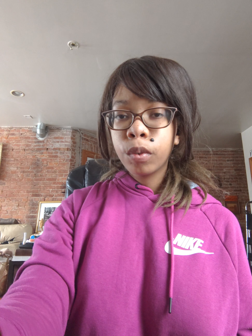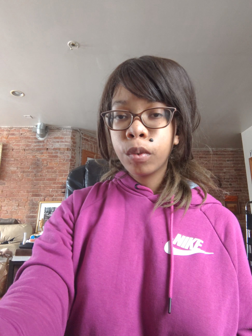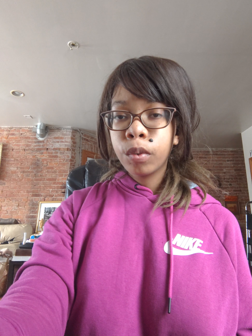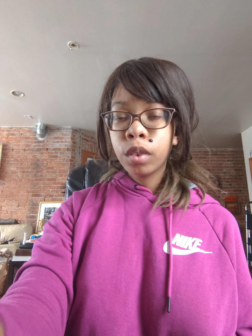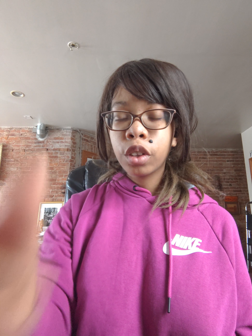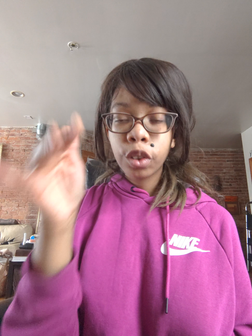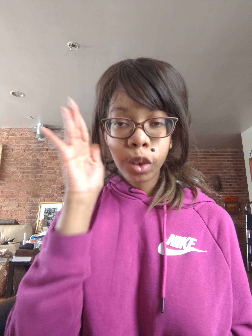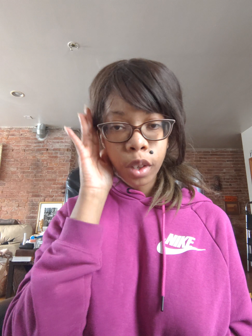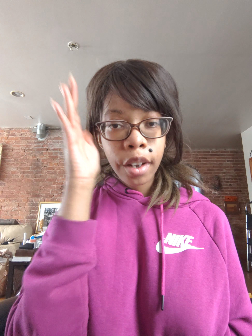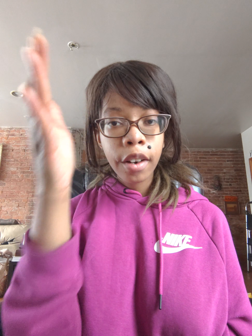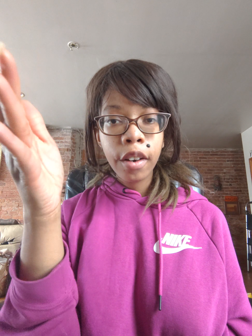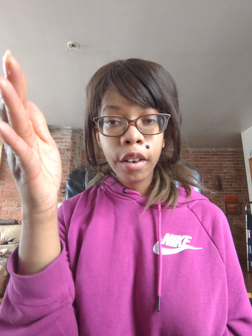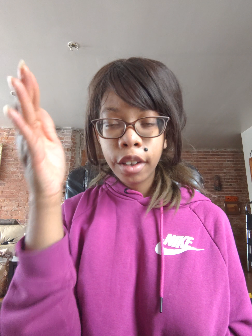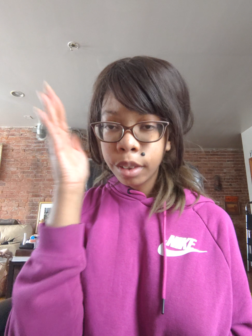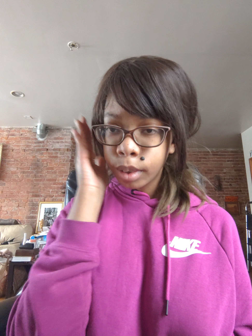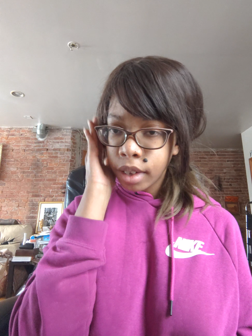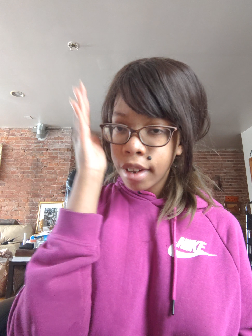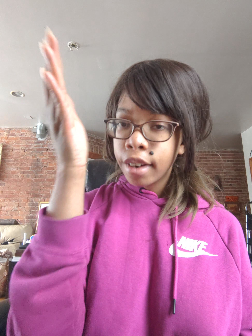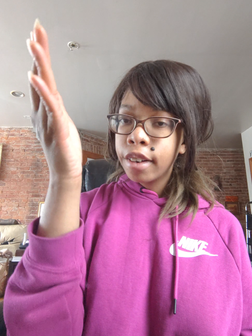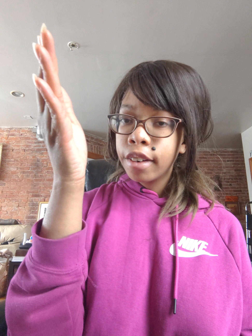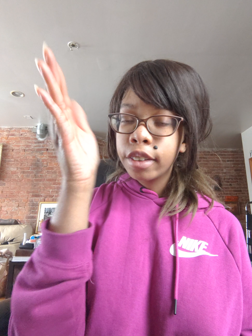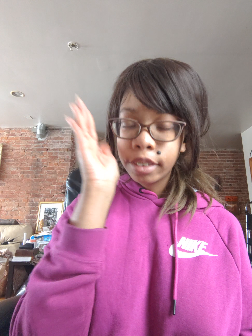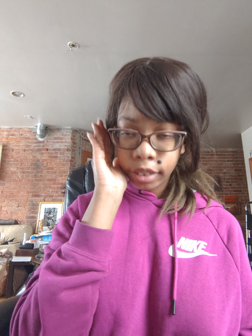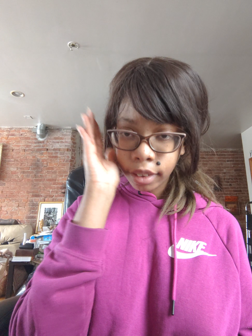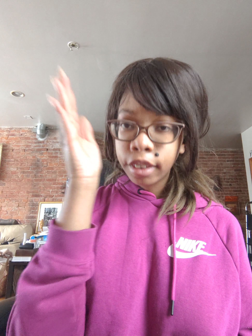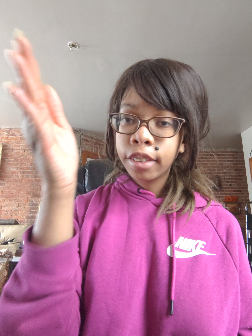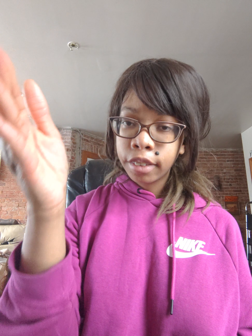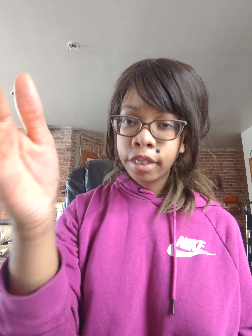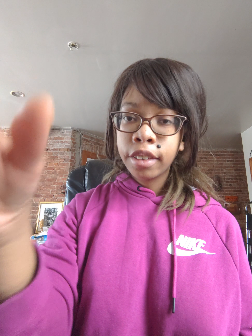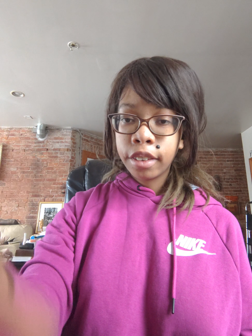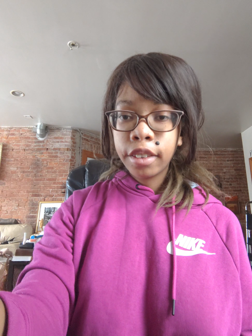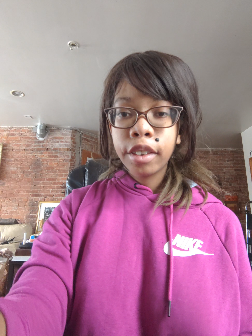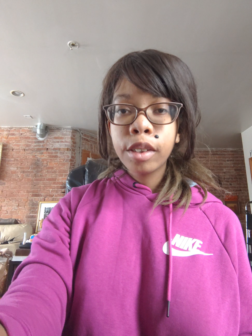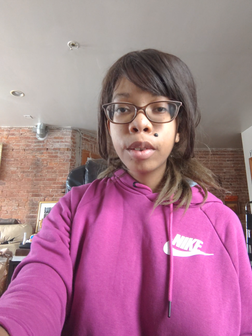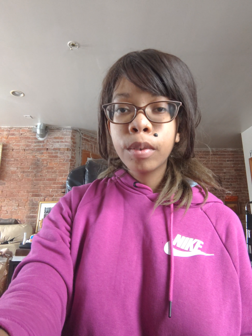will